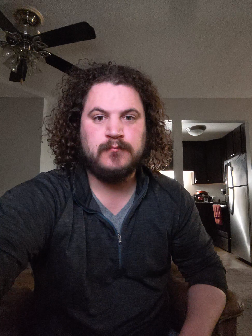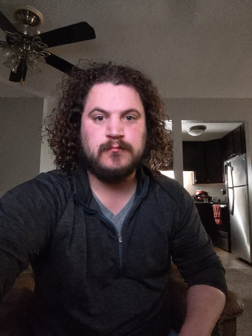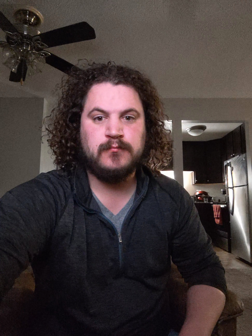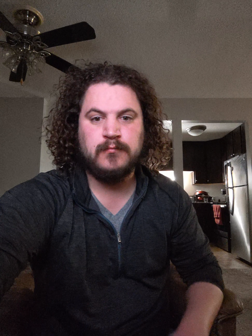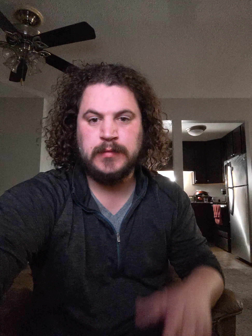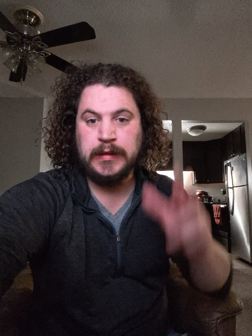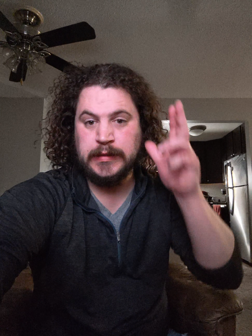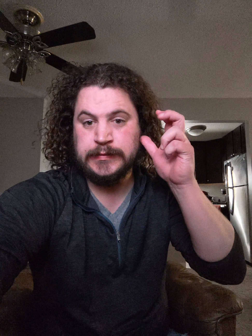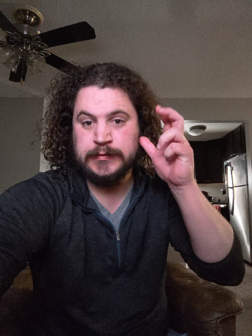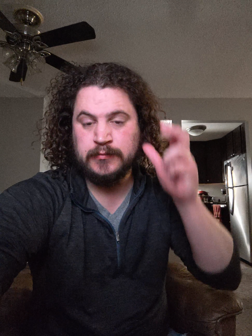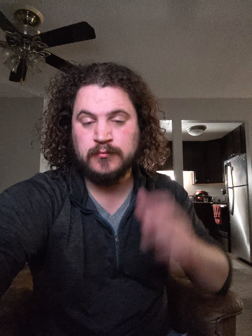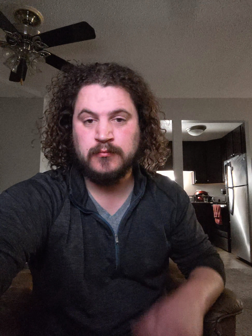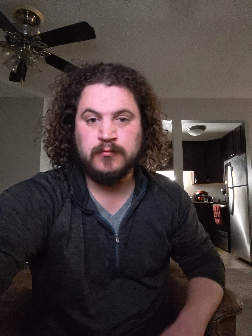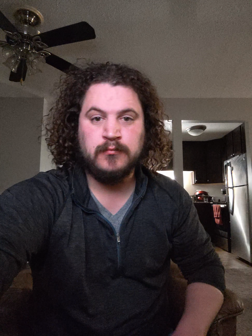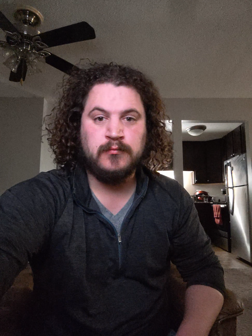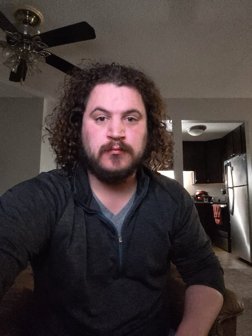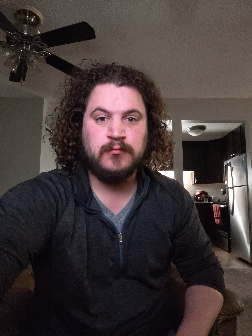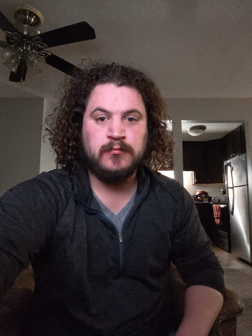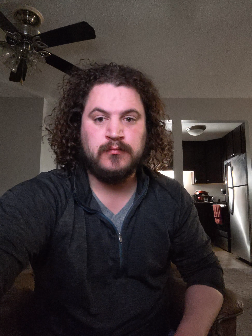listen